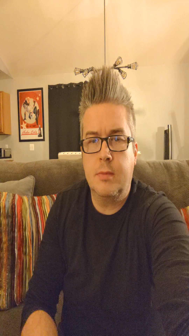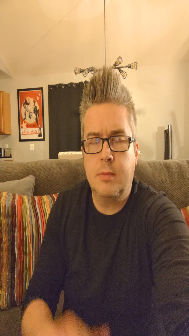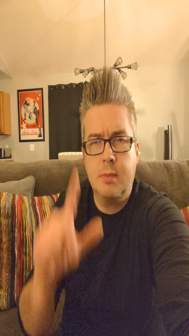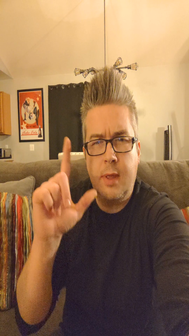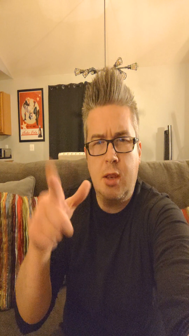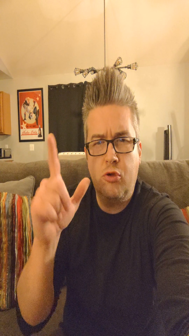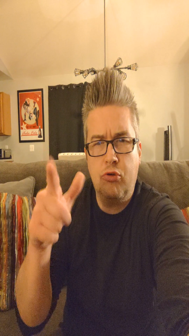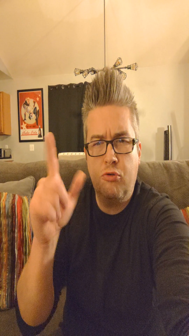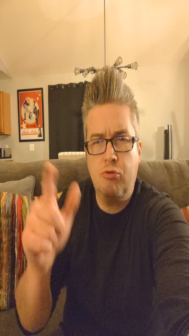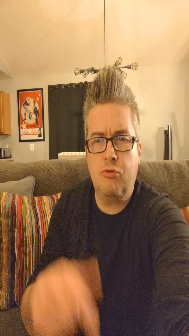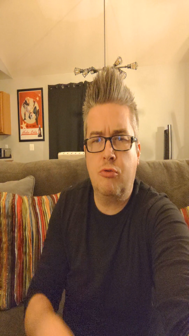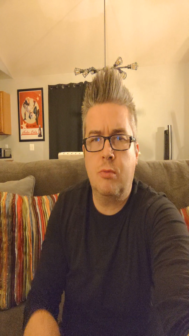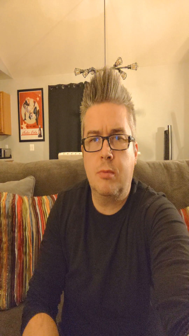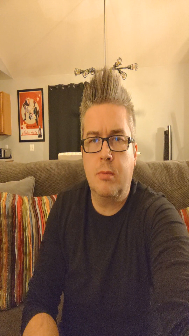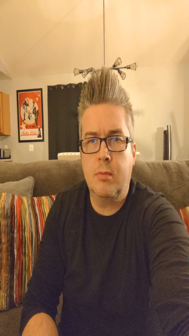later